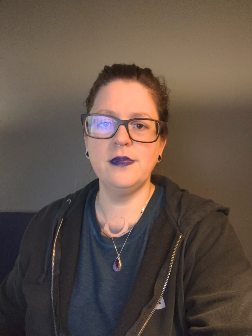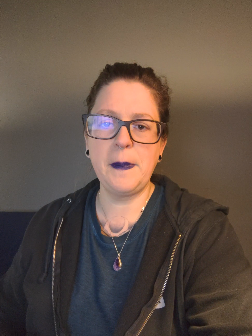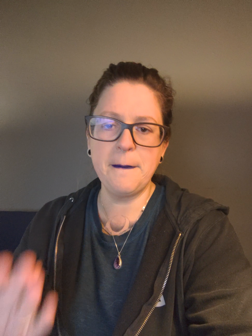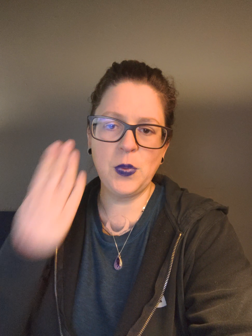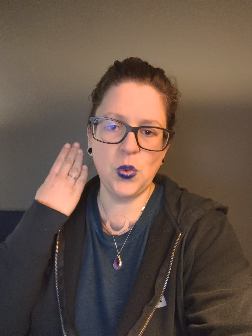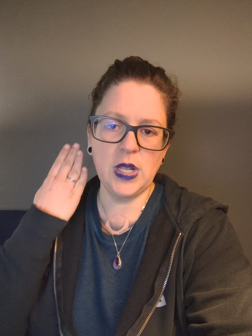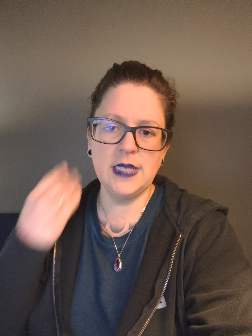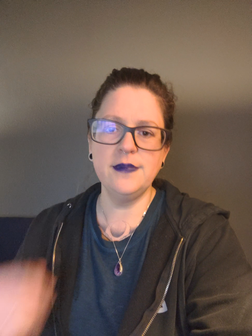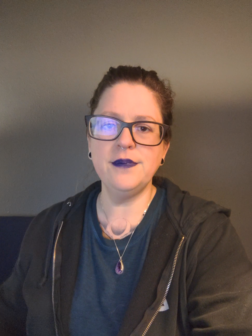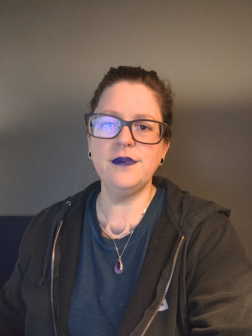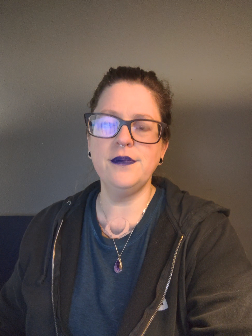morning